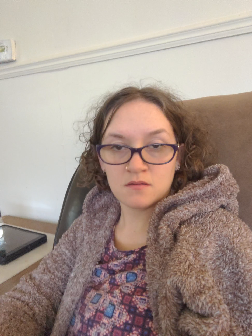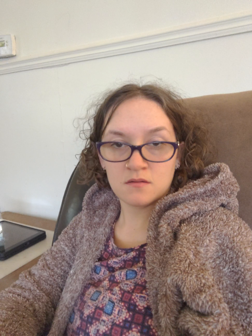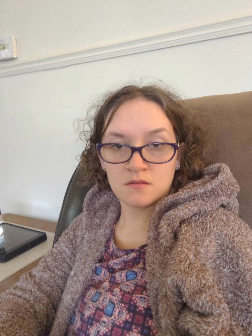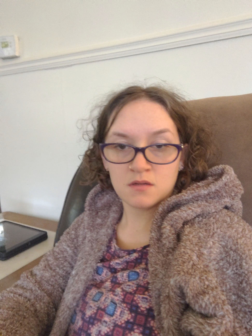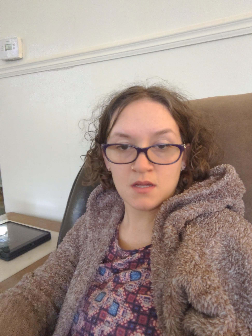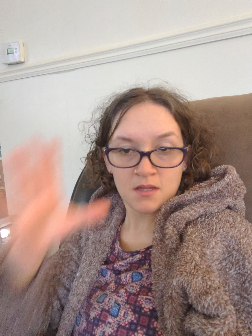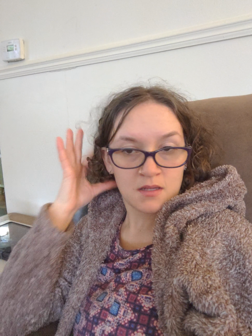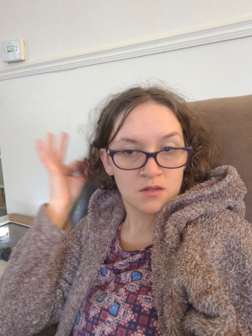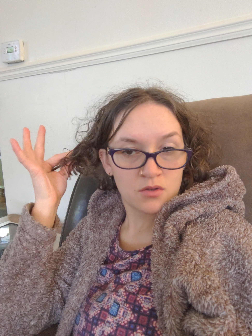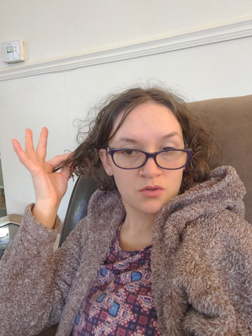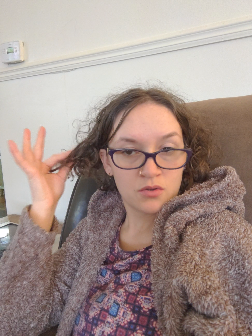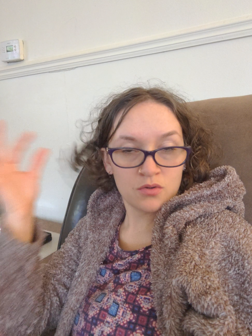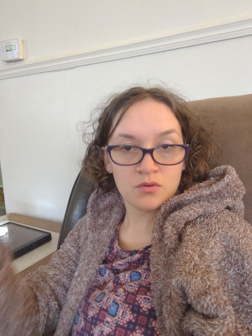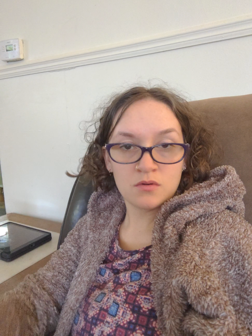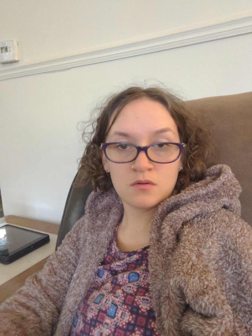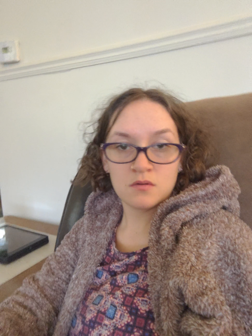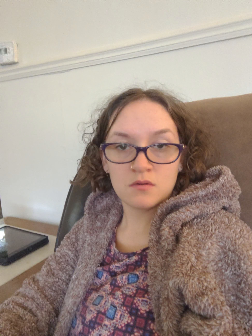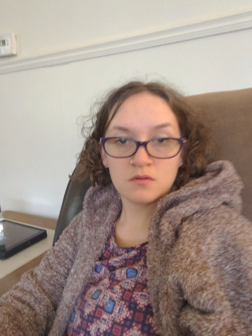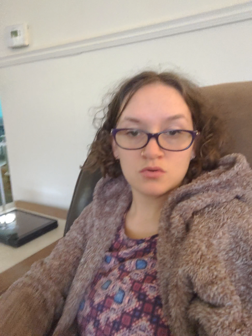hair